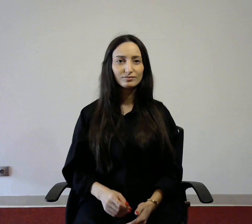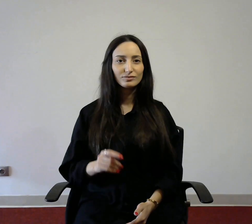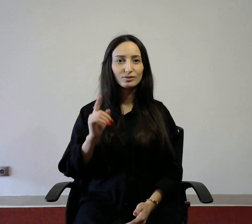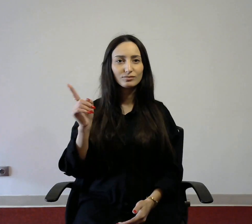O